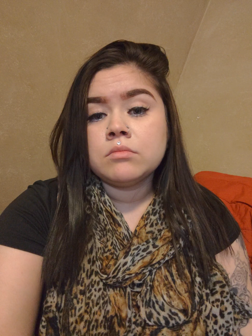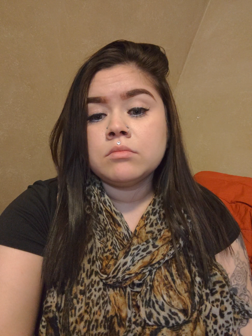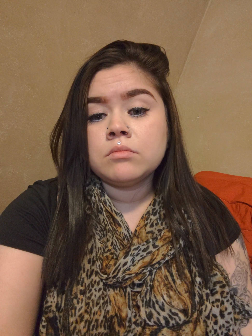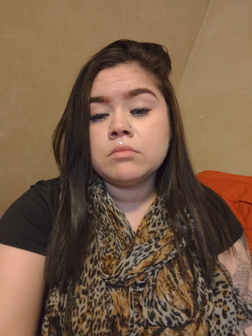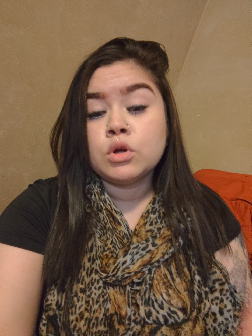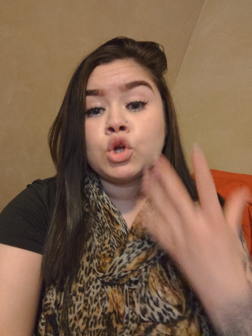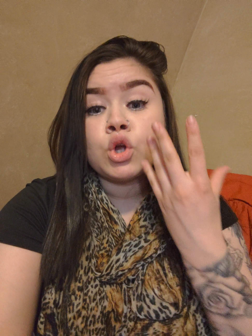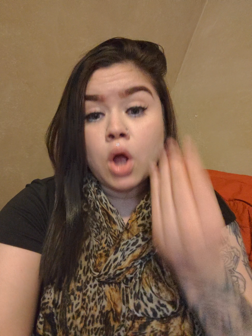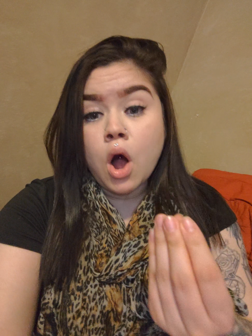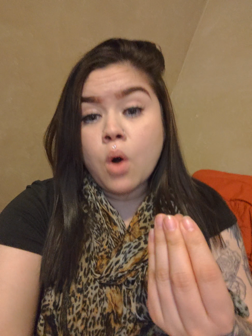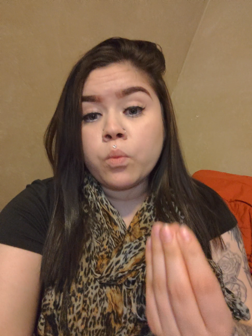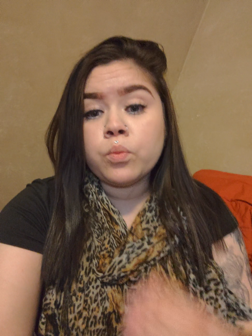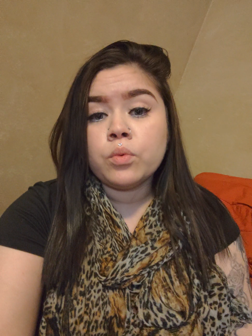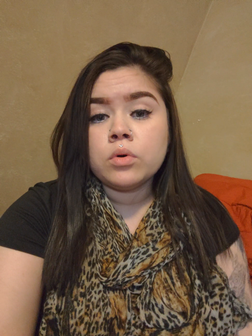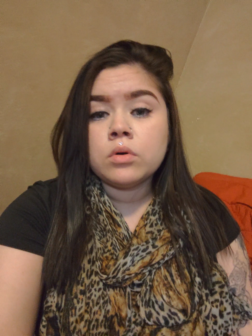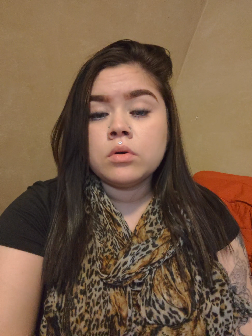go